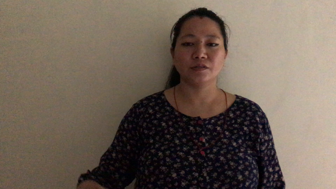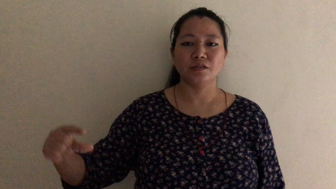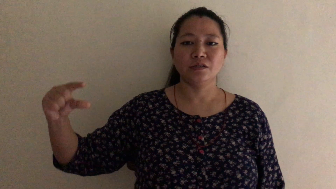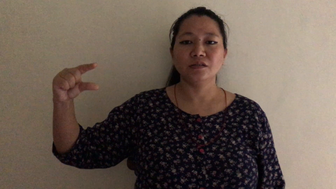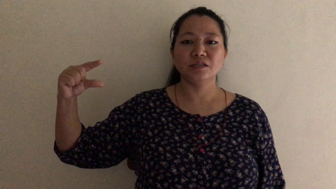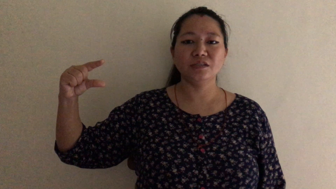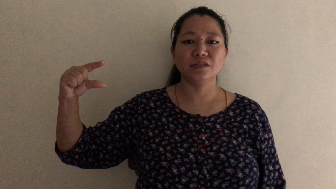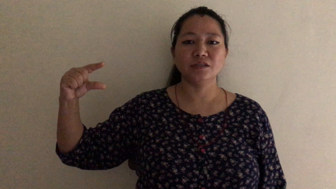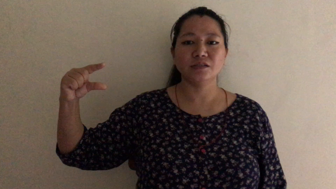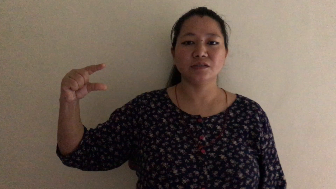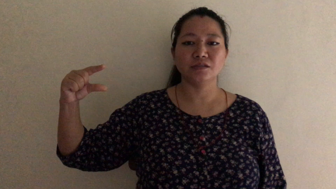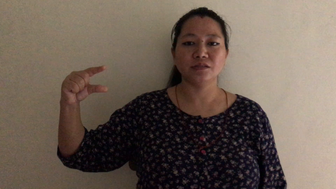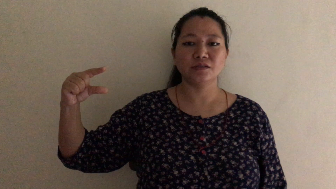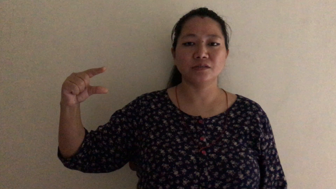ञ